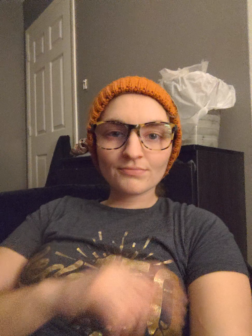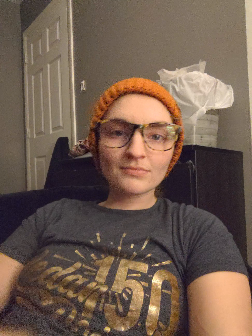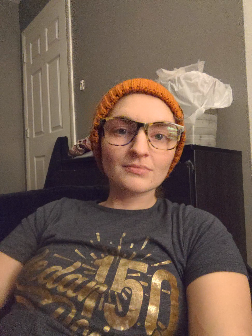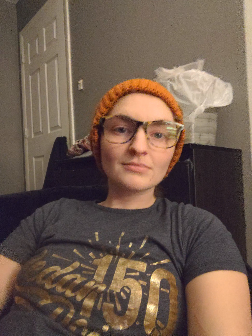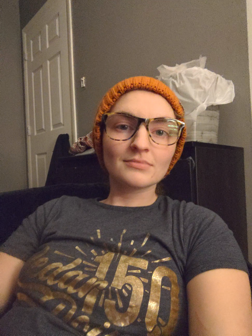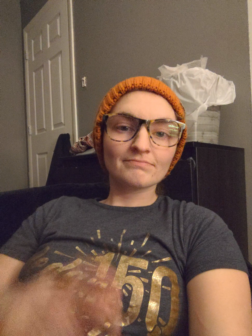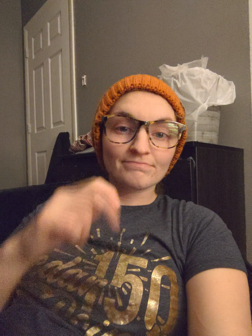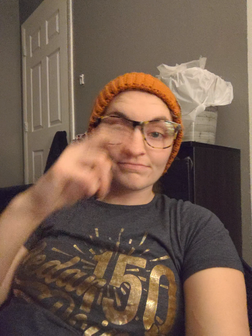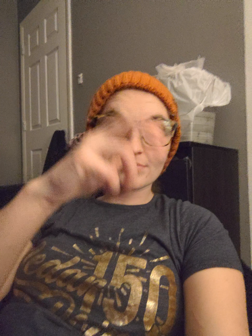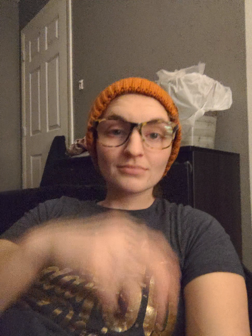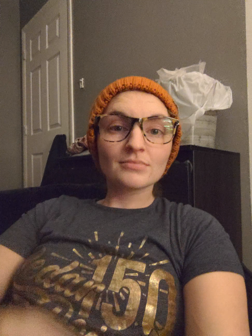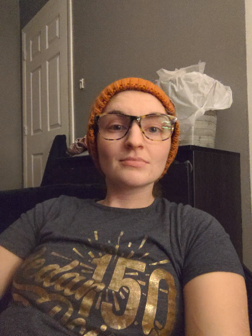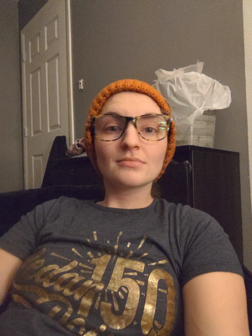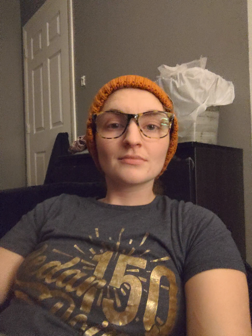stairs